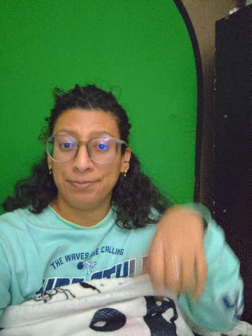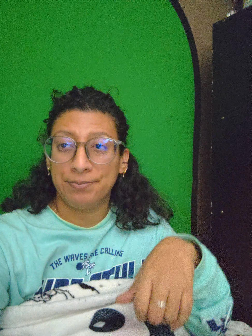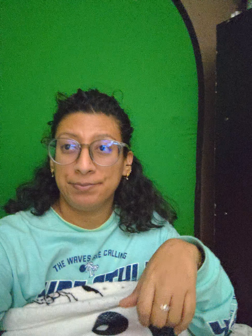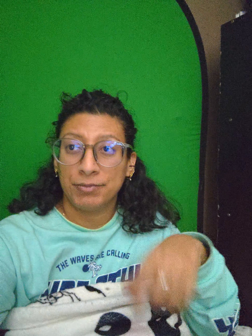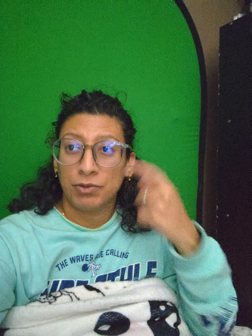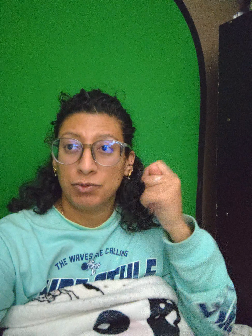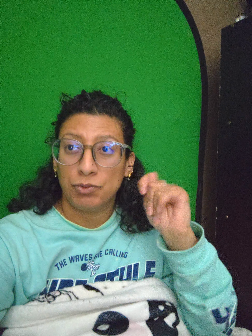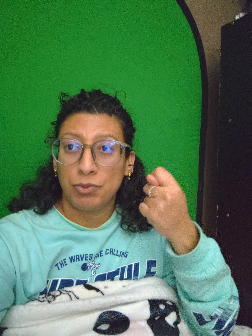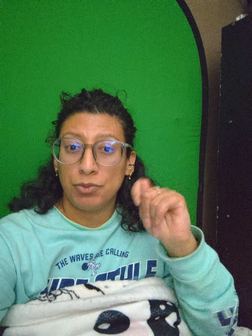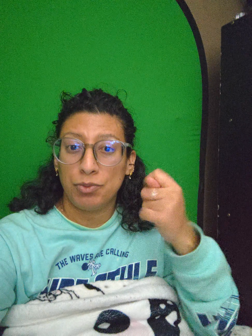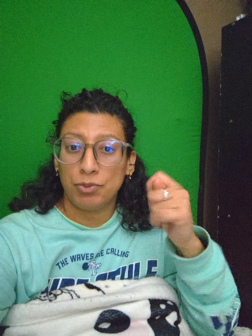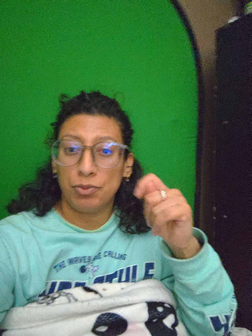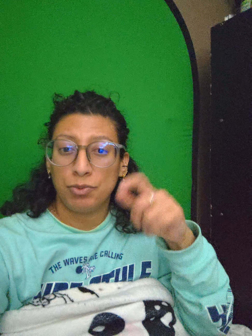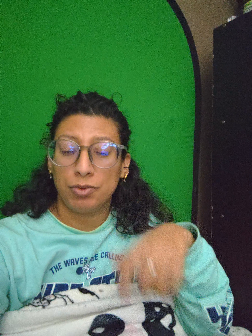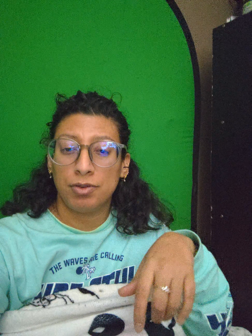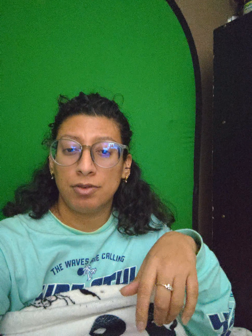toy